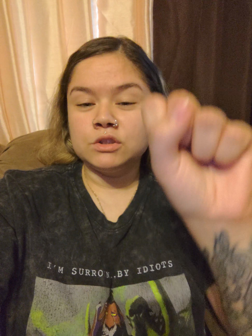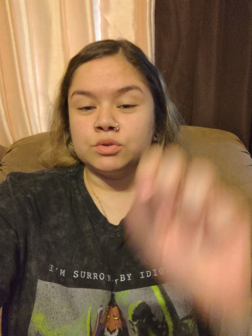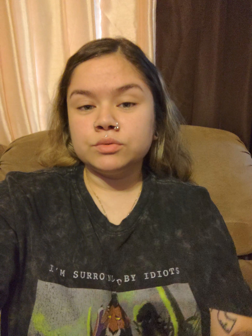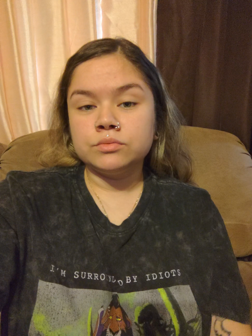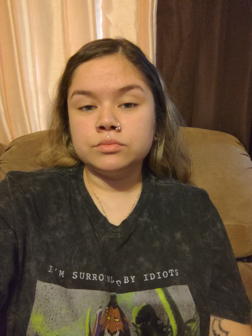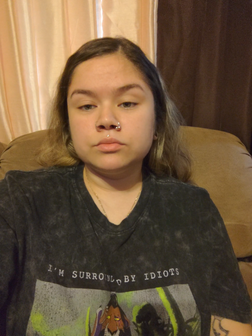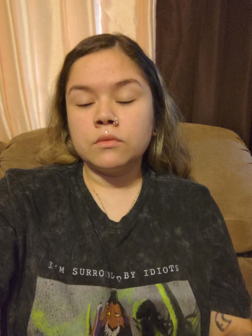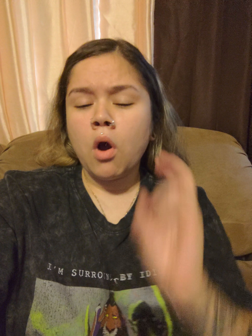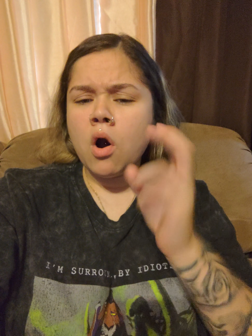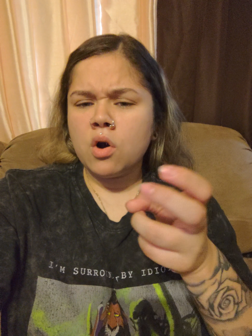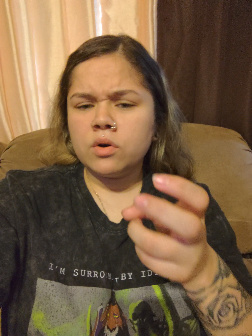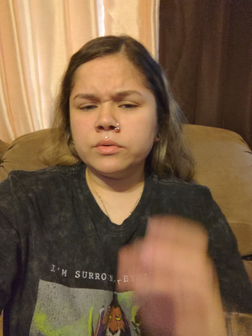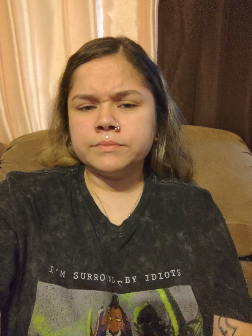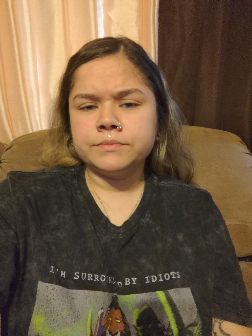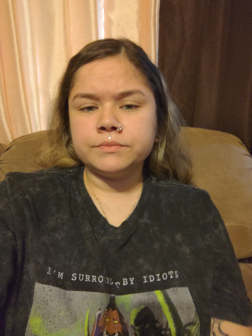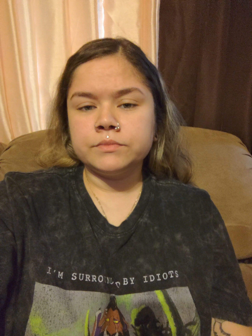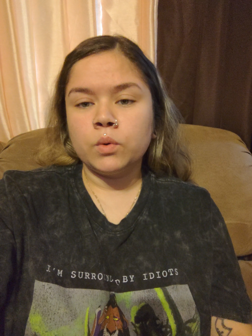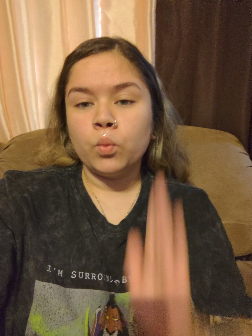hard